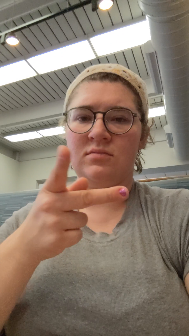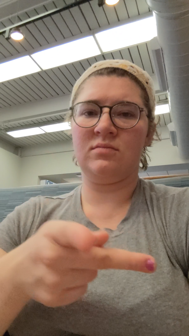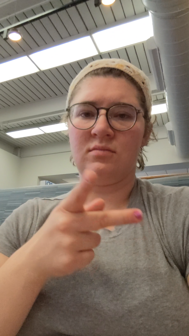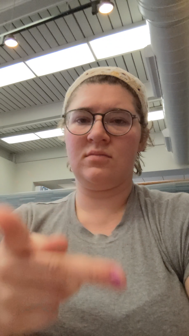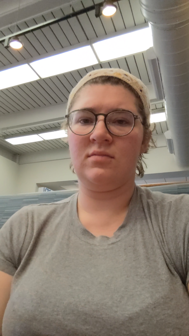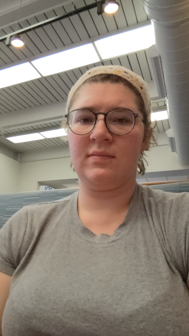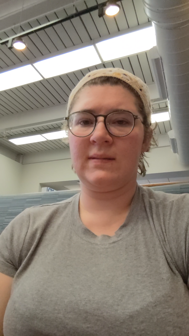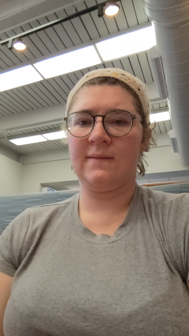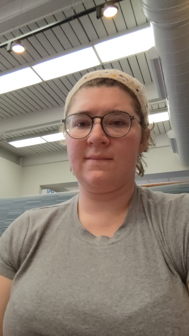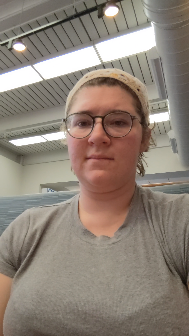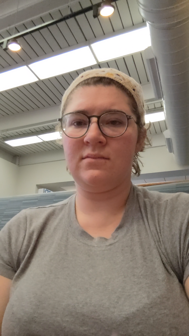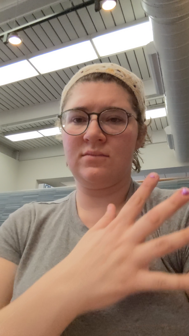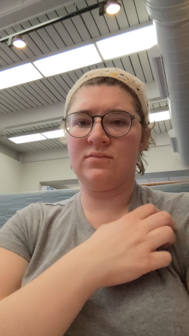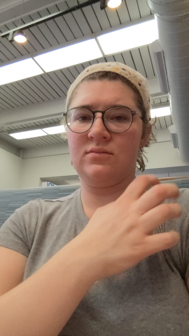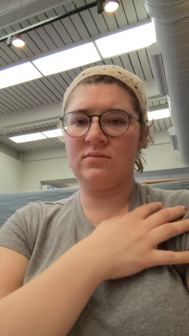bear